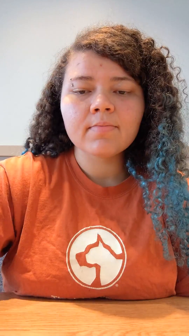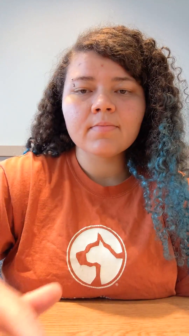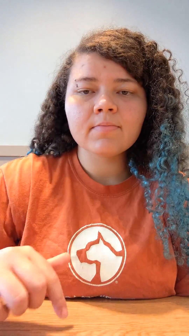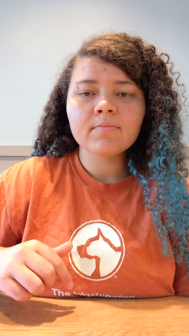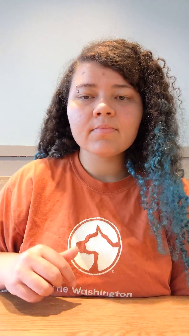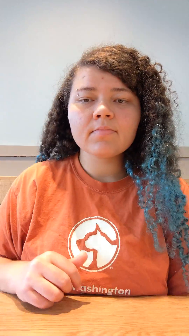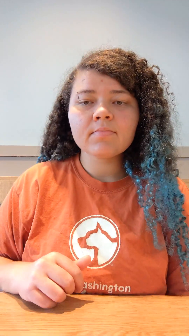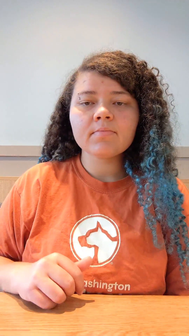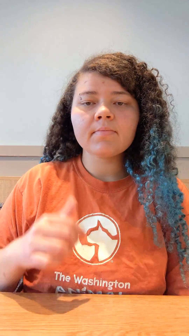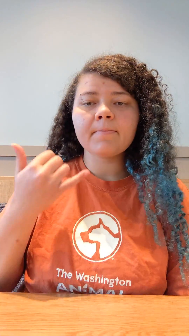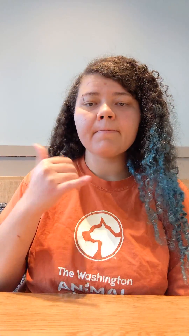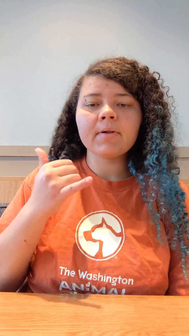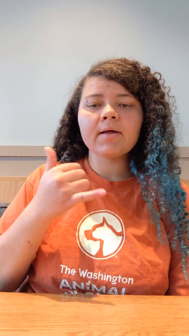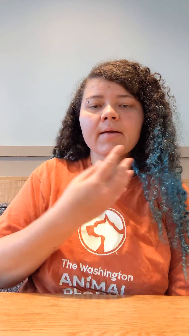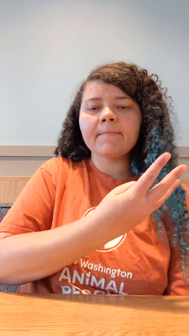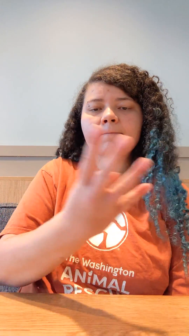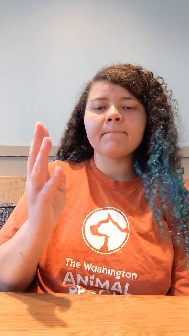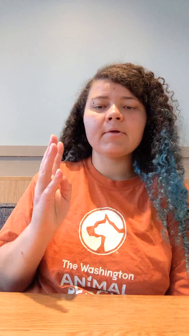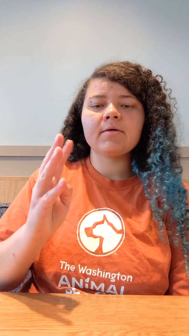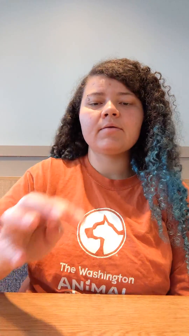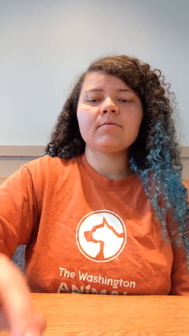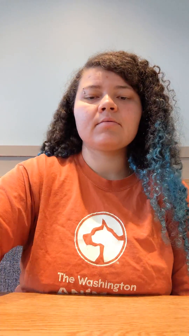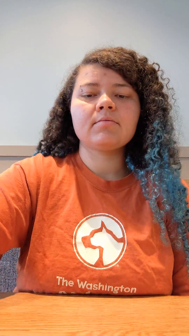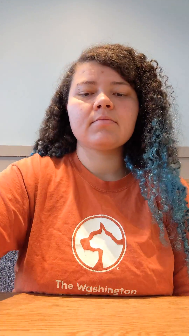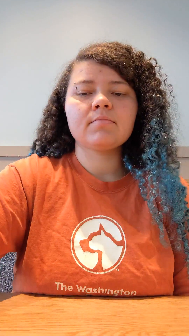playpen